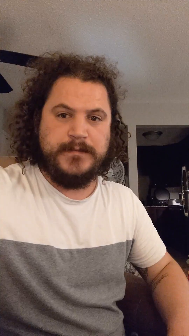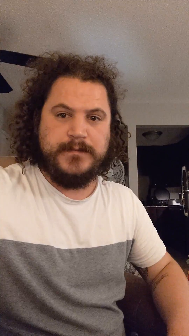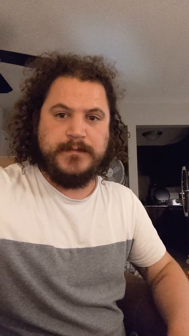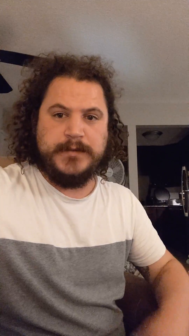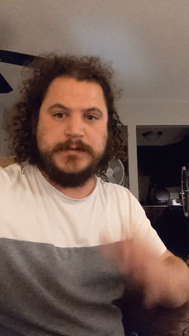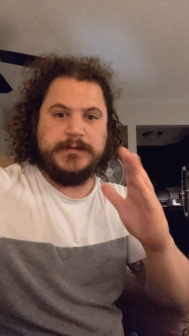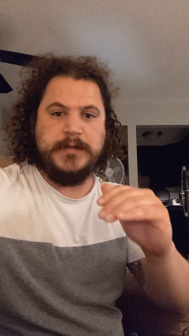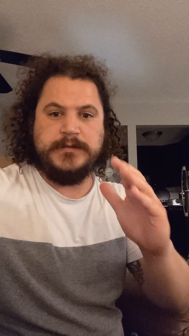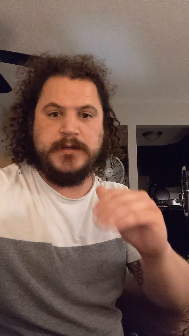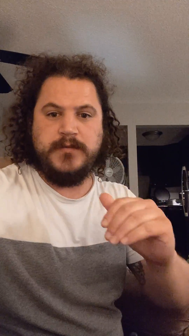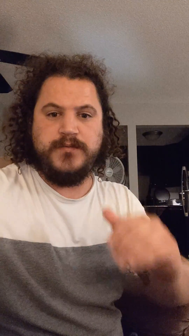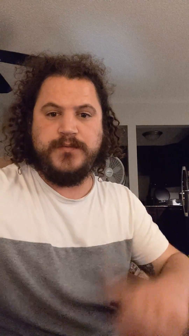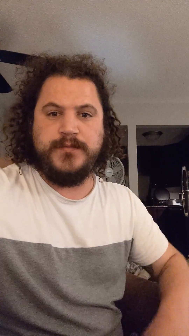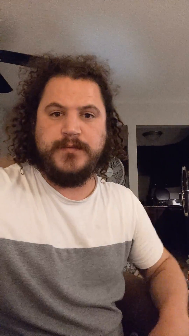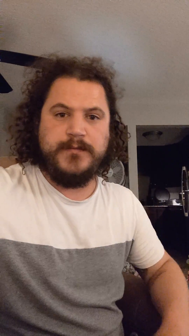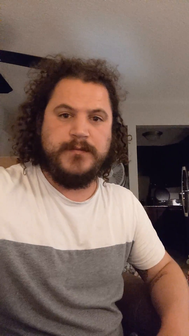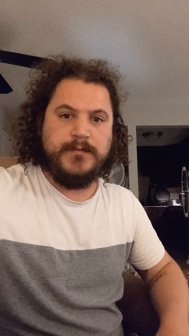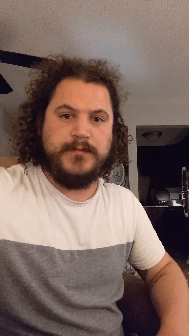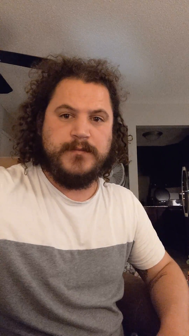downtown